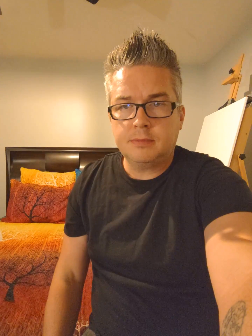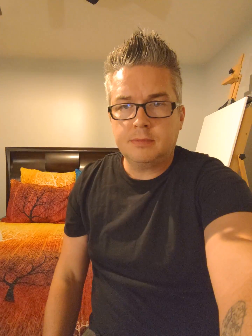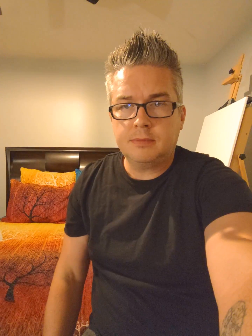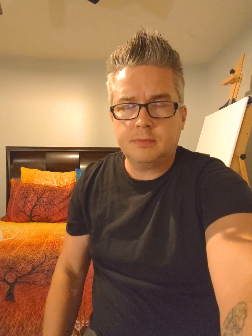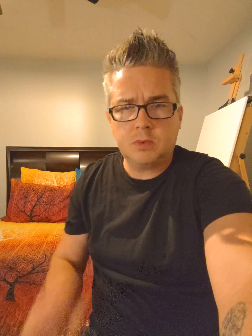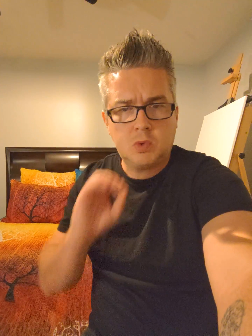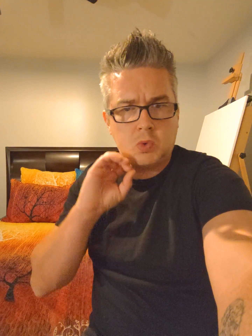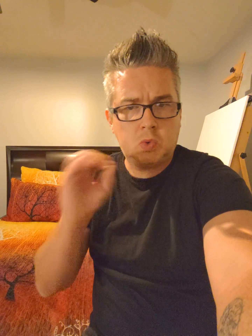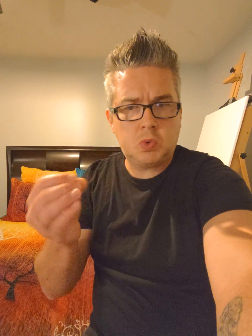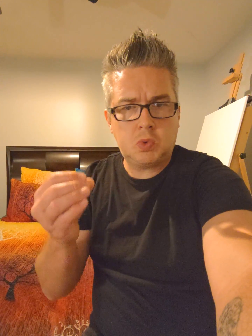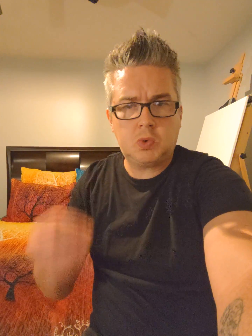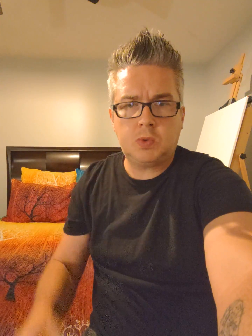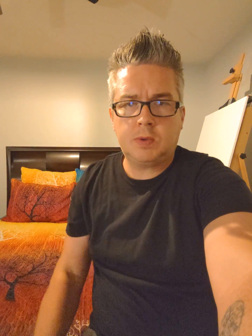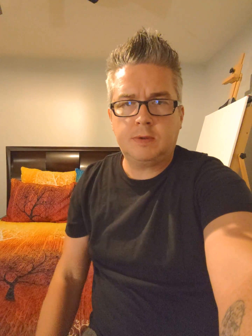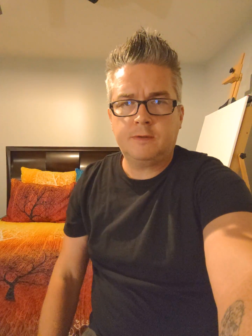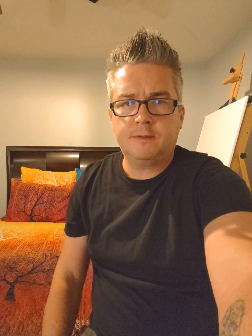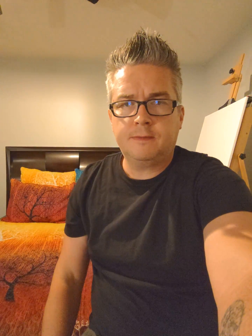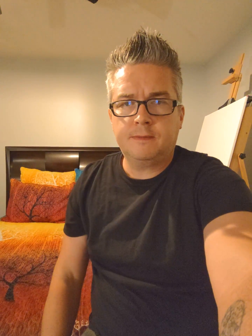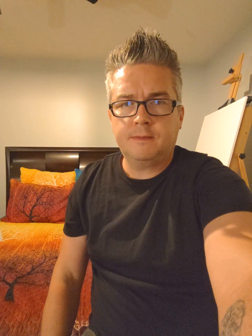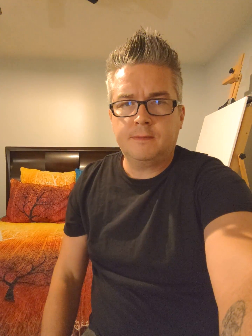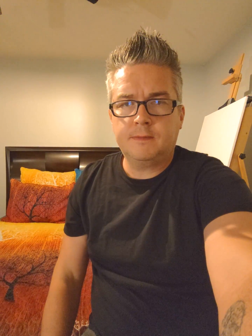none